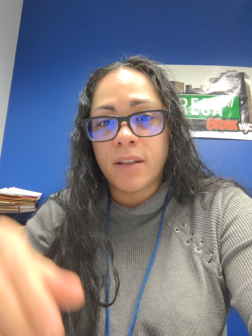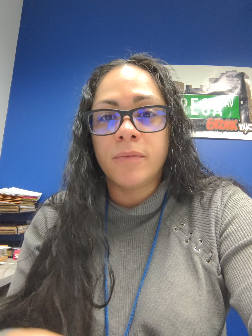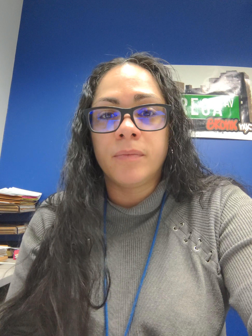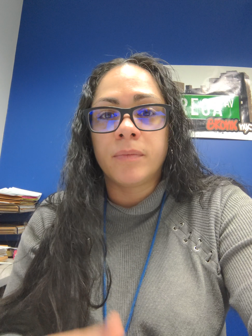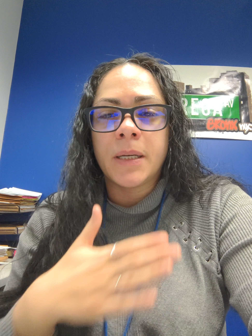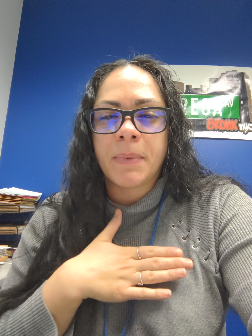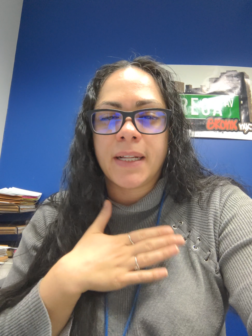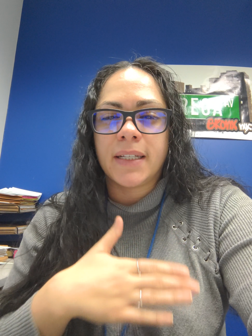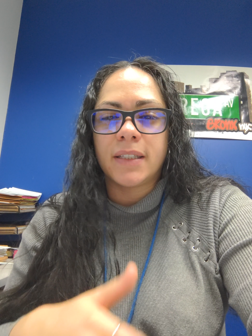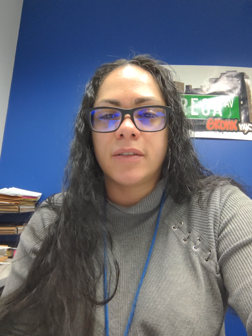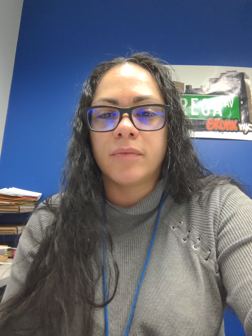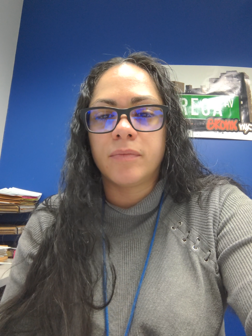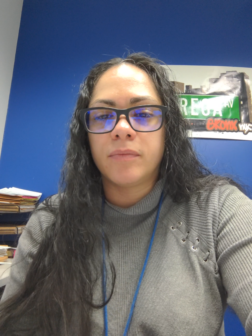please